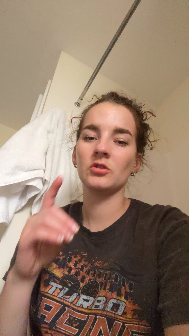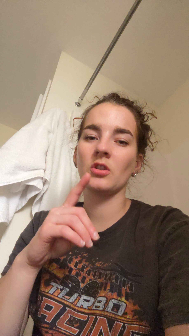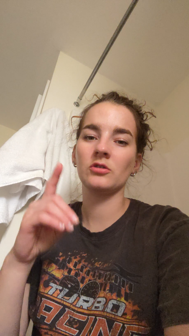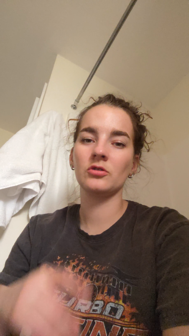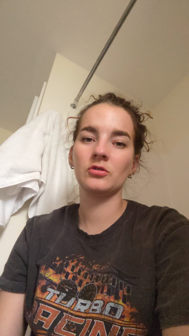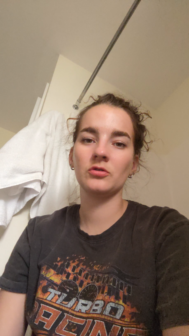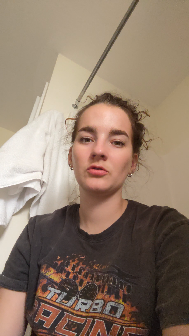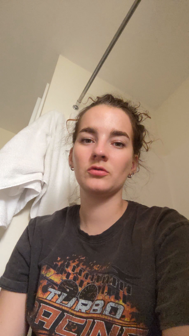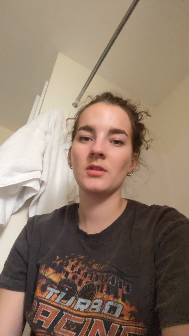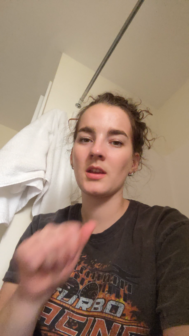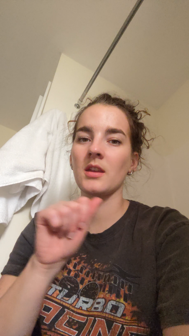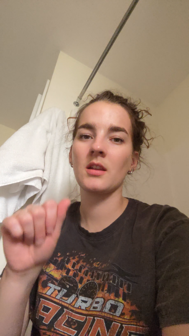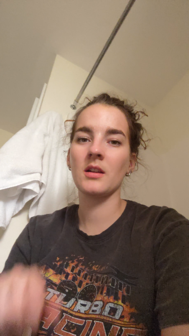a